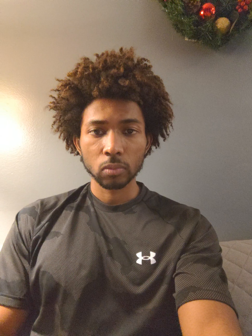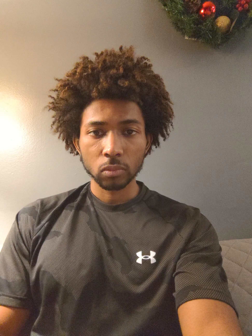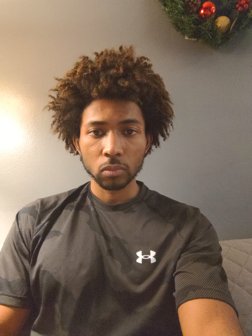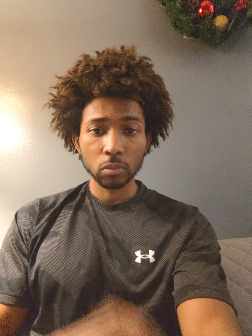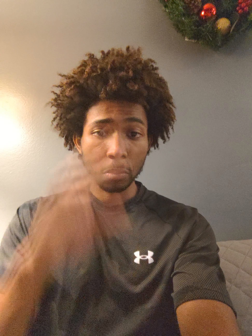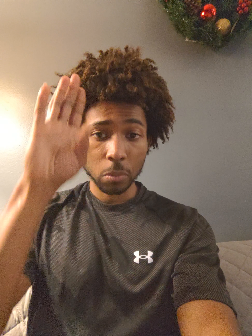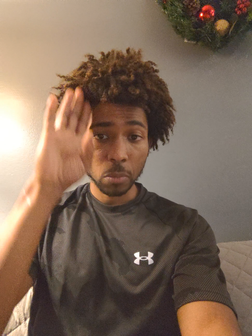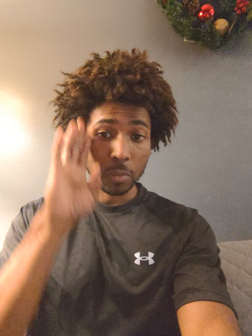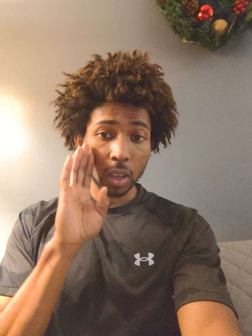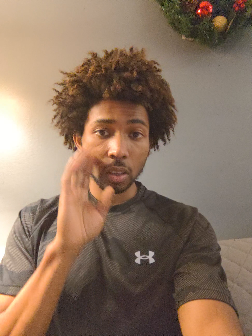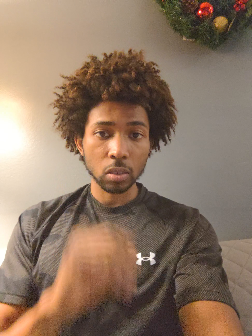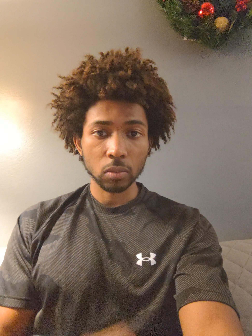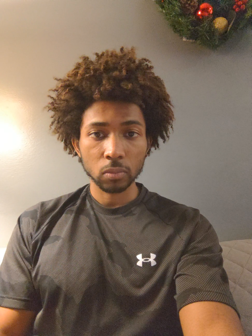brown